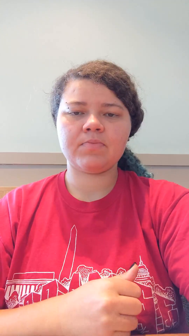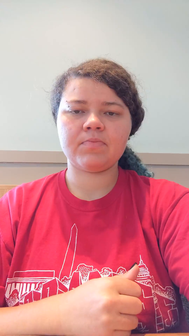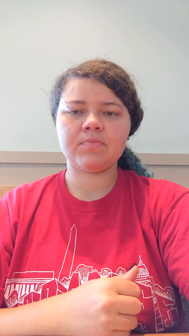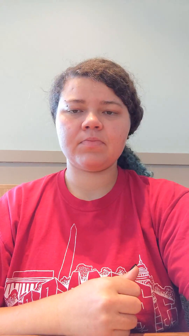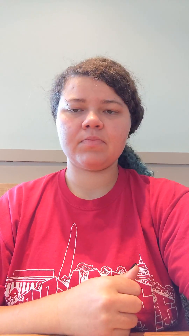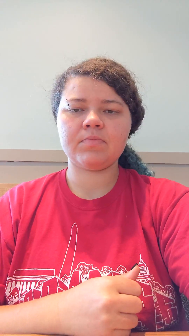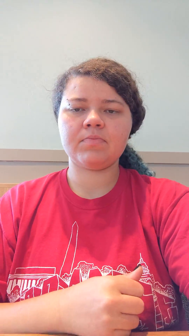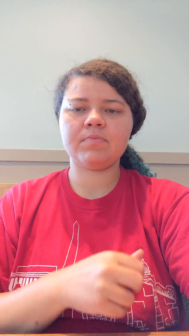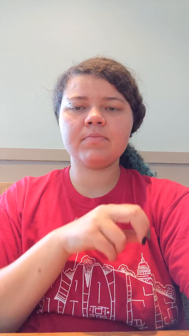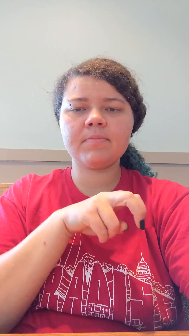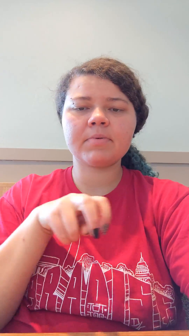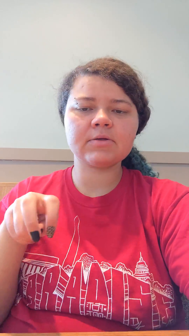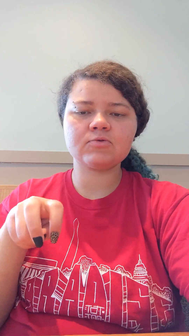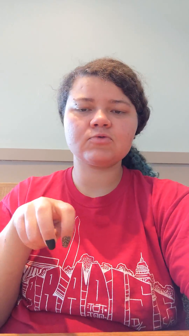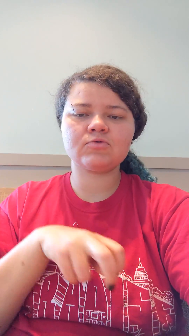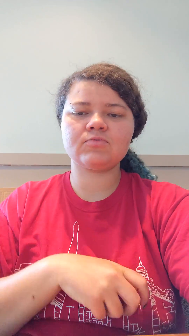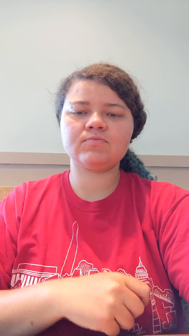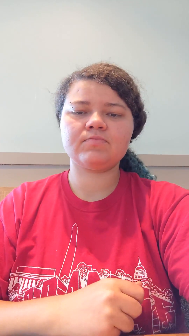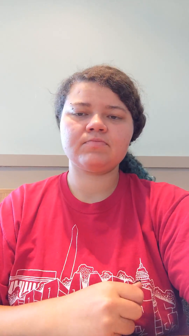bench